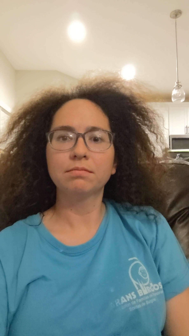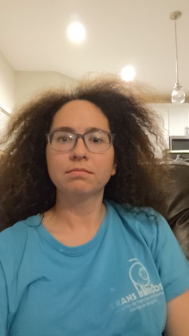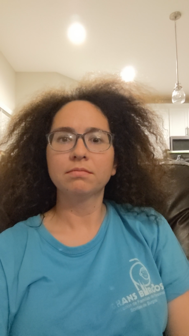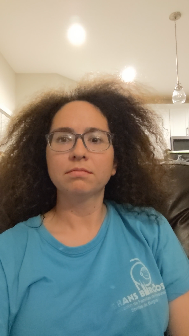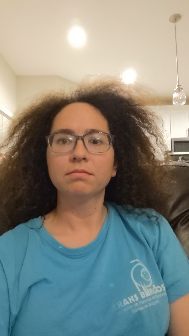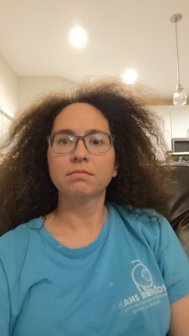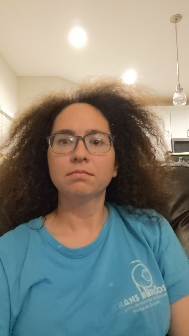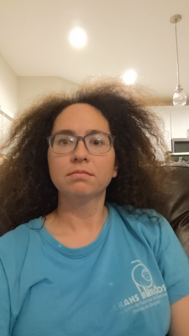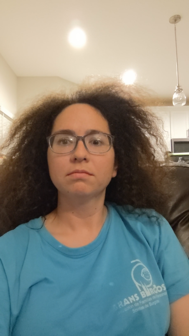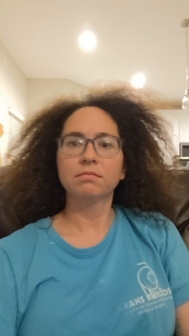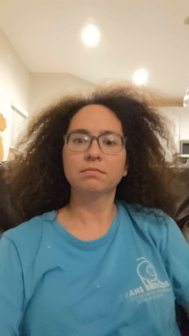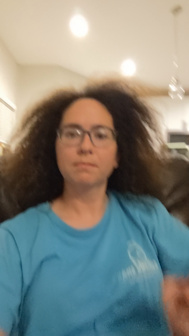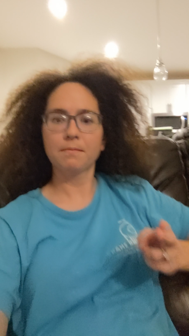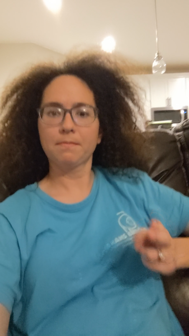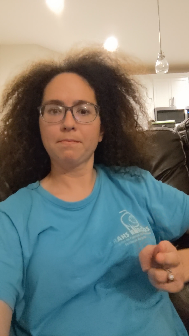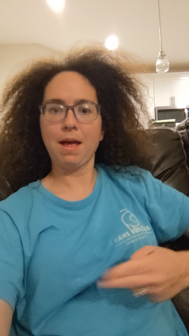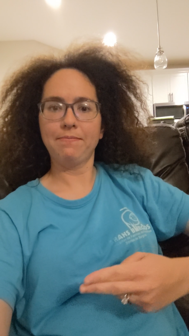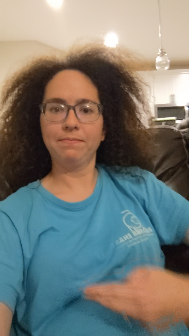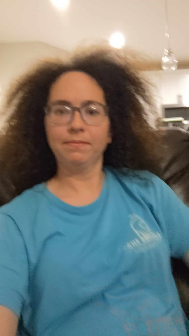belt